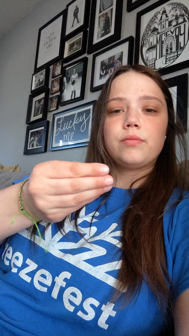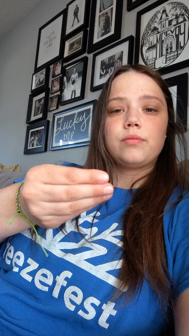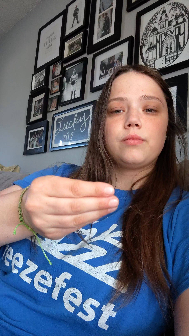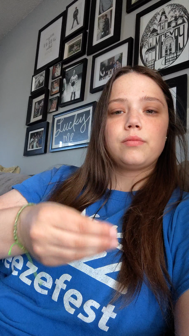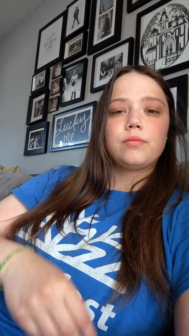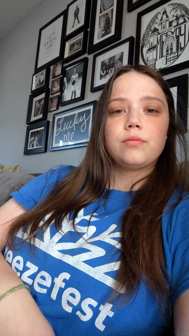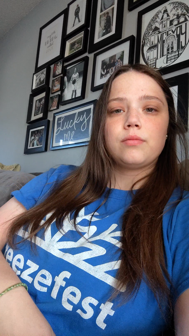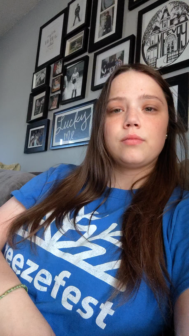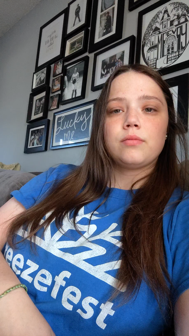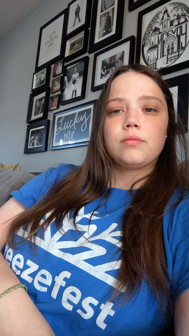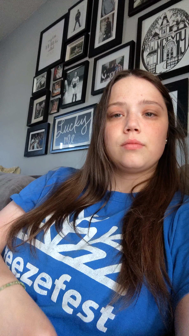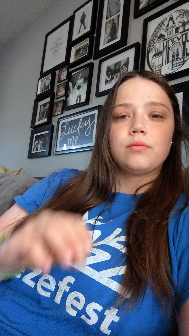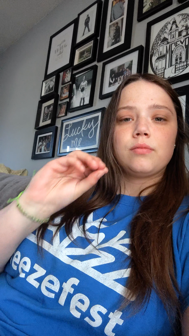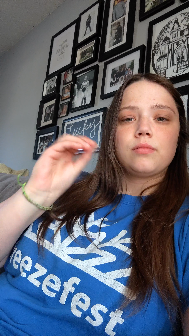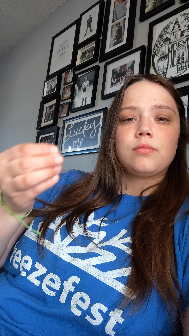none